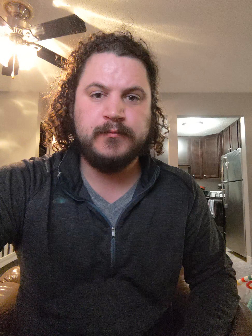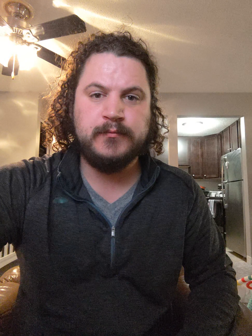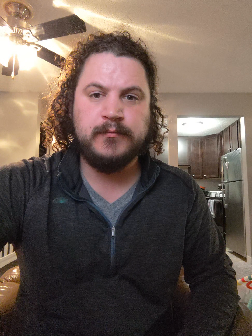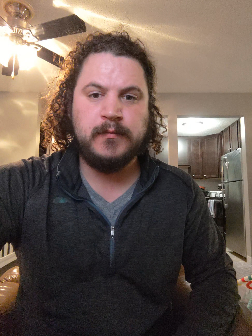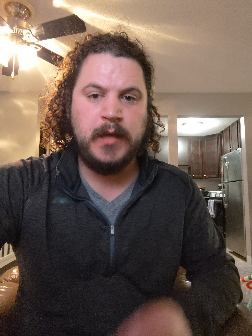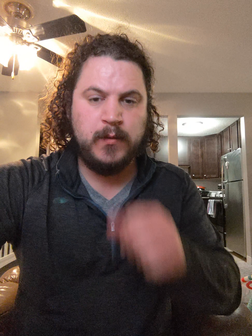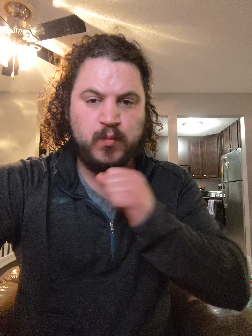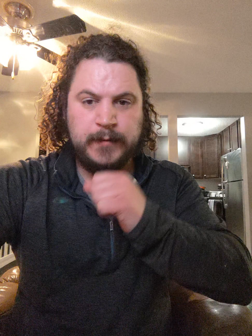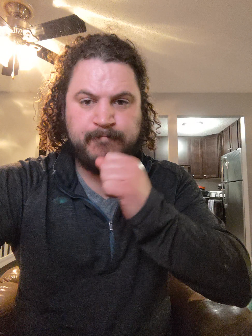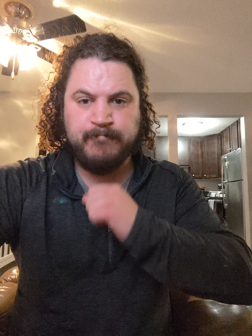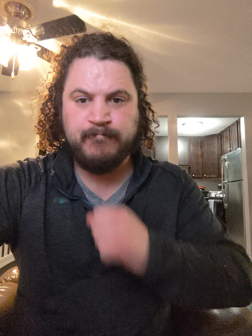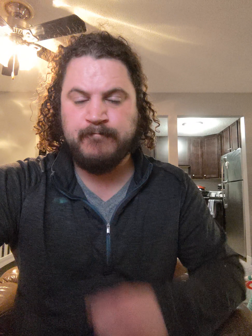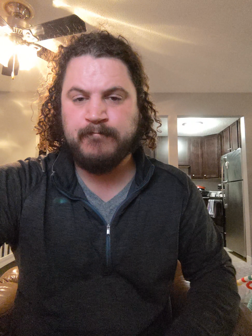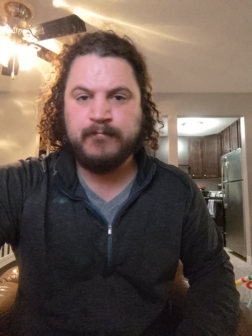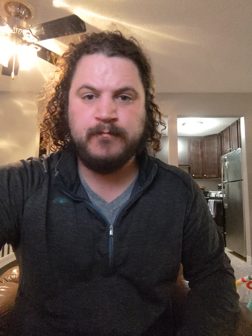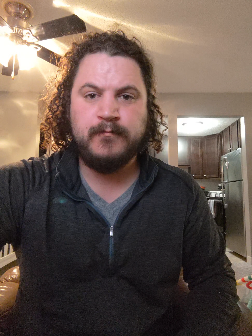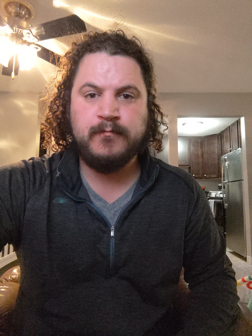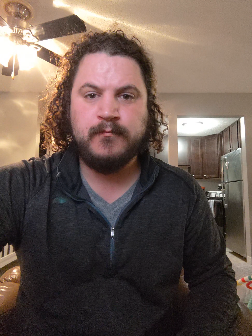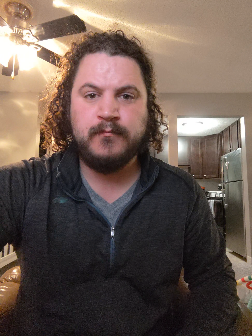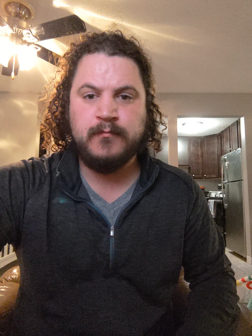ice cream